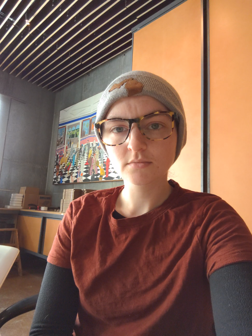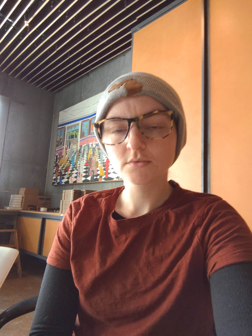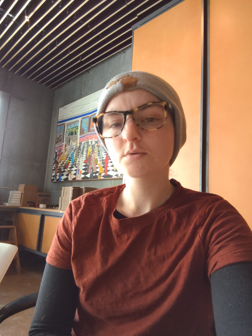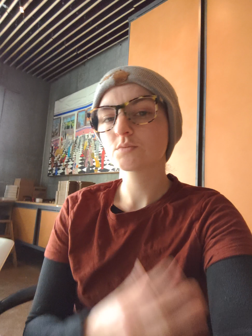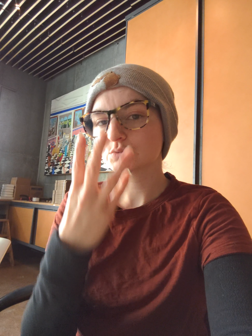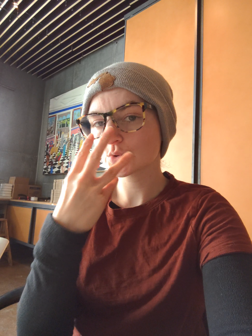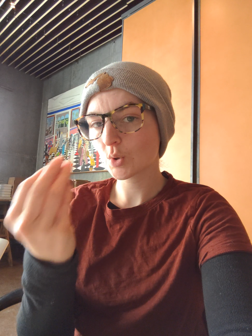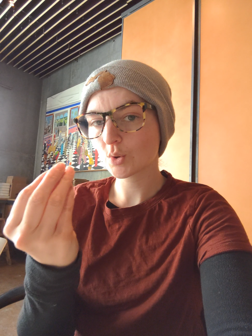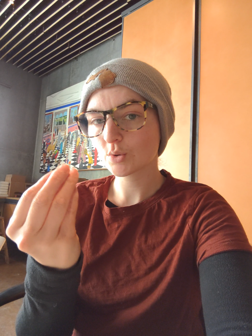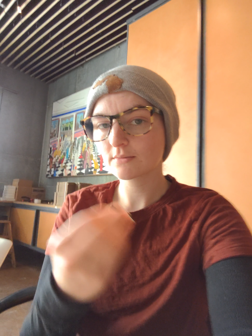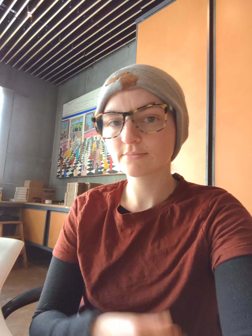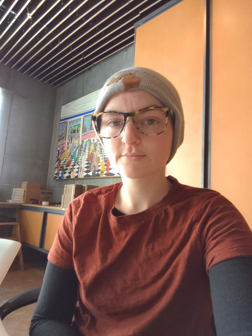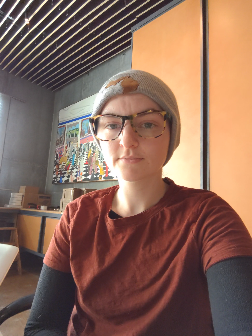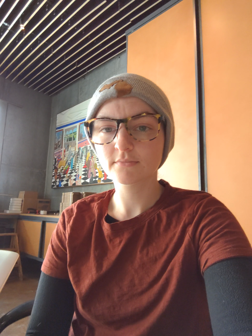wolf